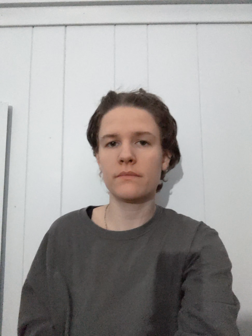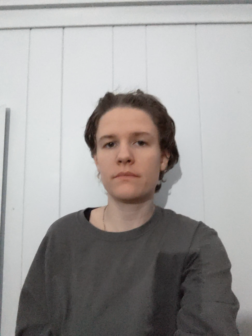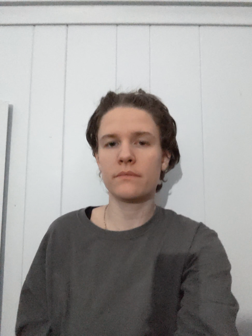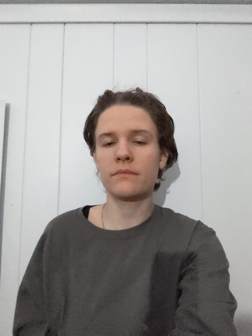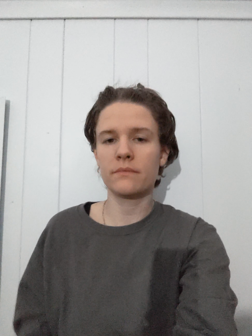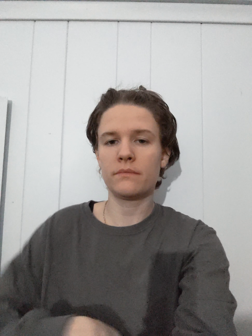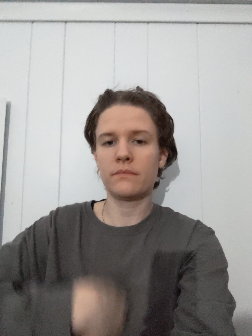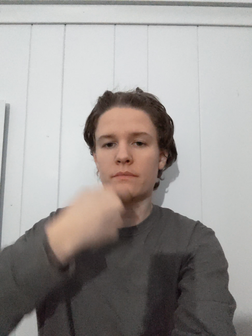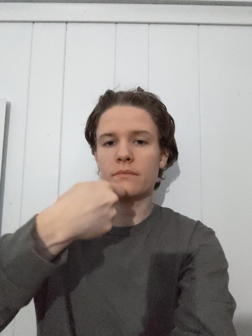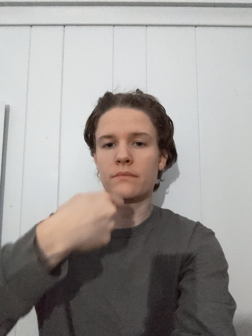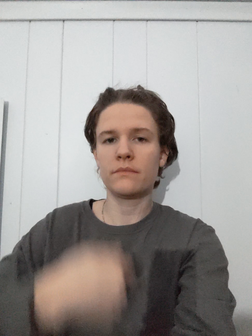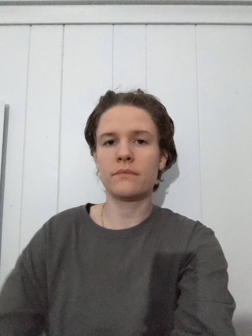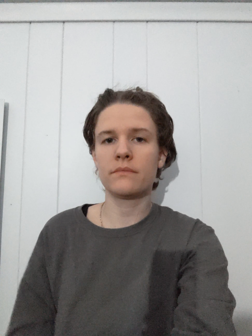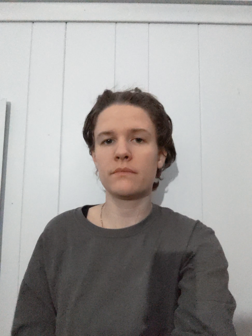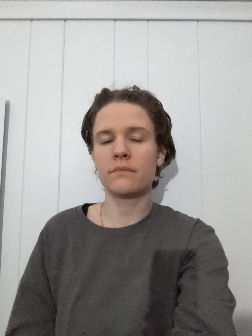zipper